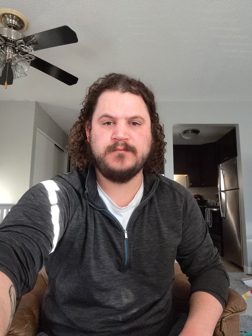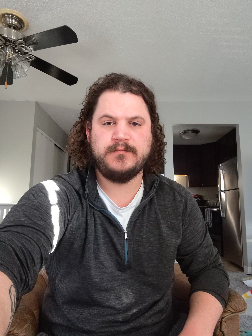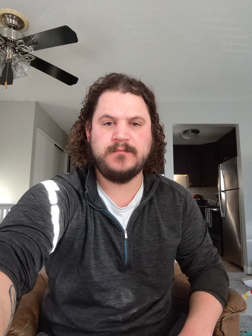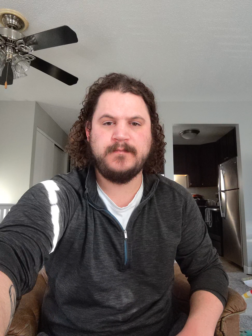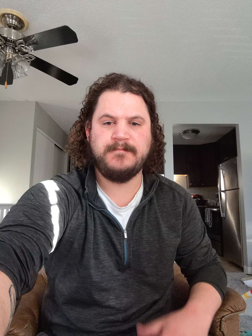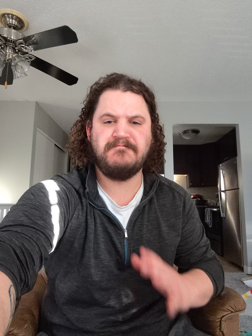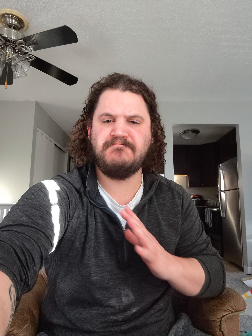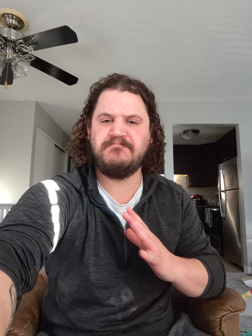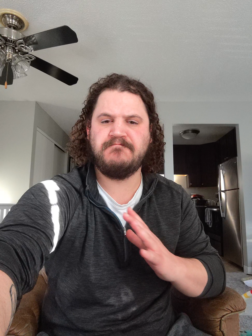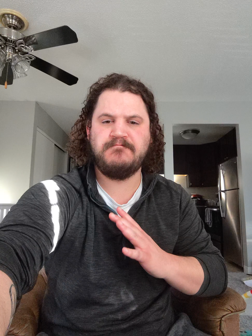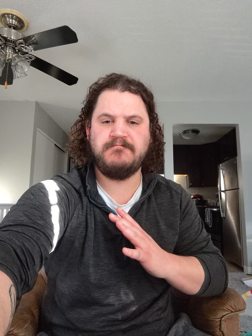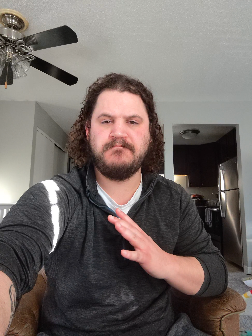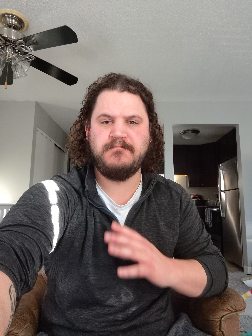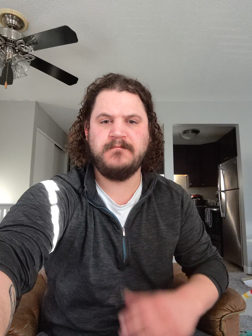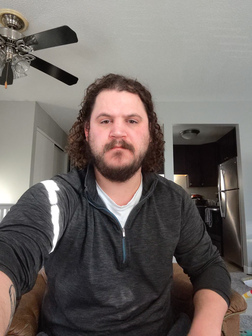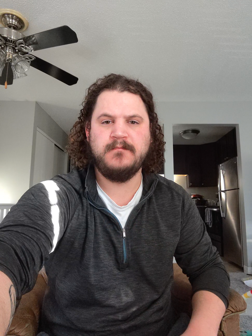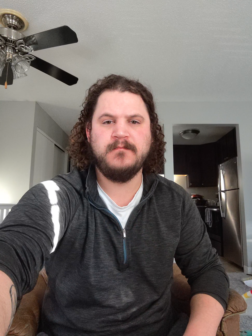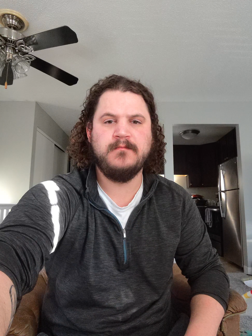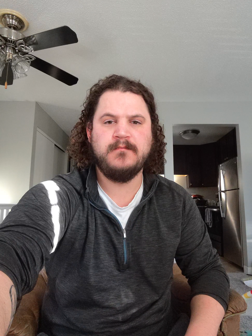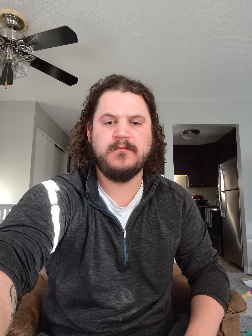fine